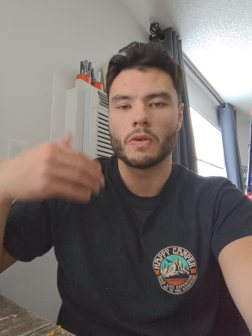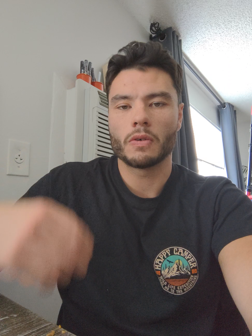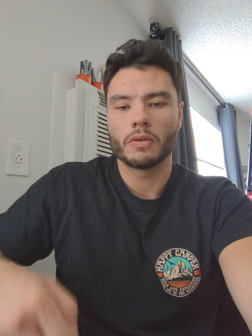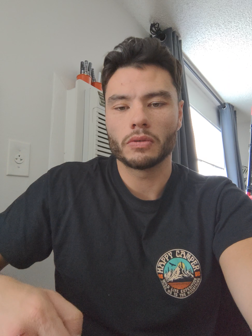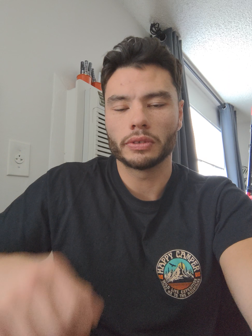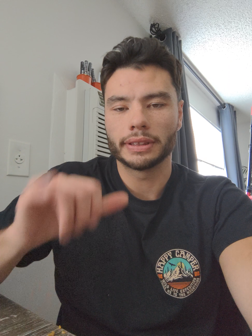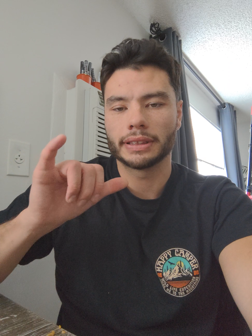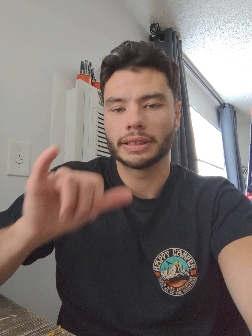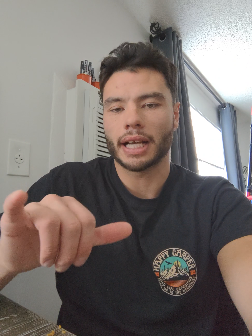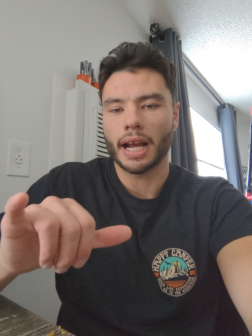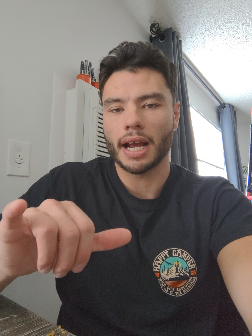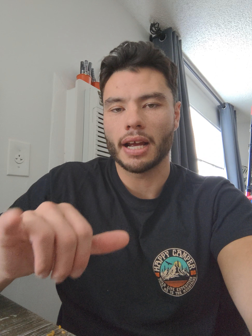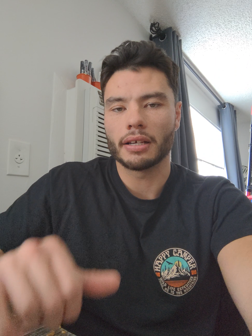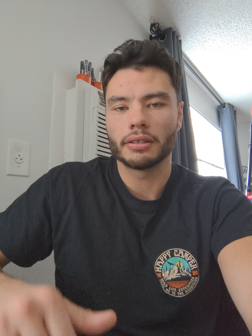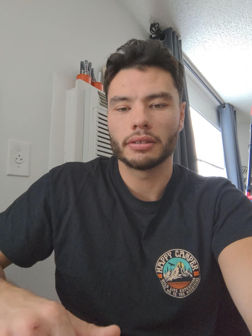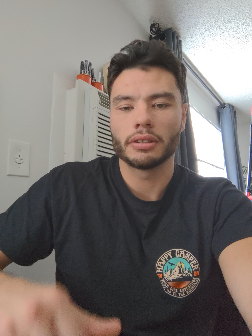stay